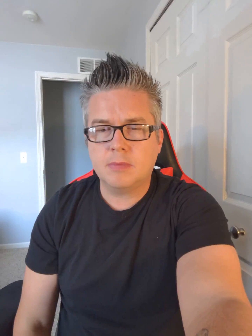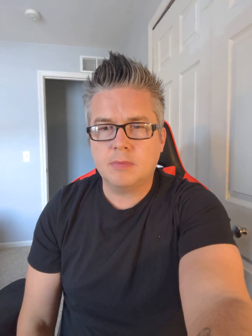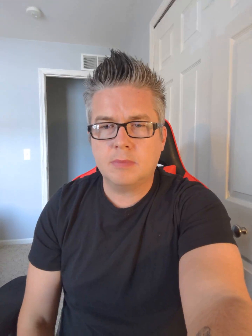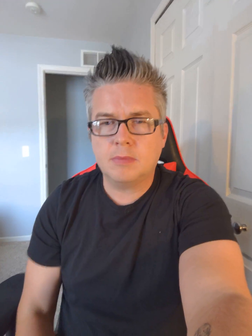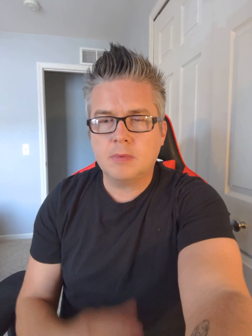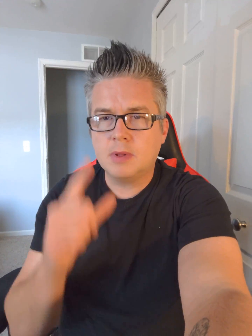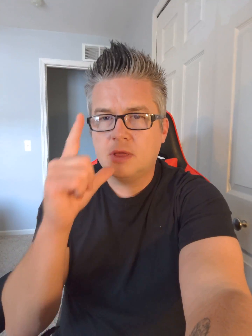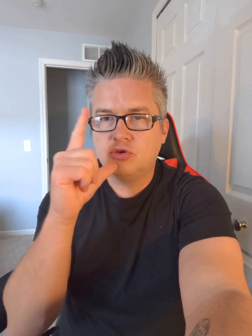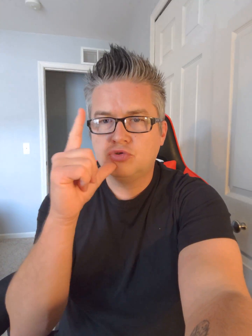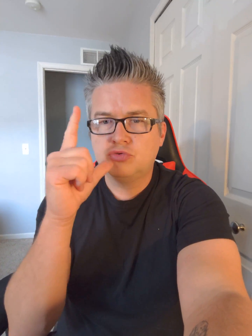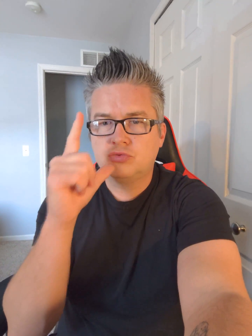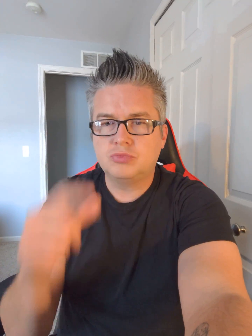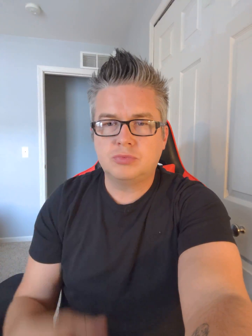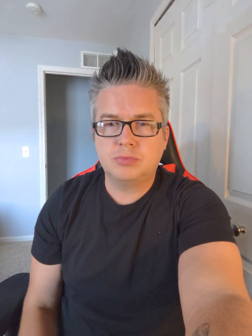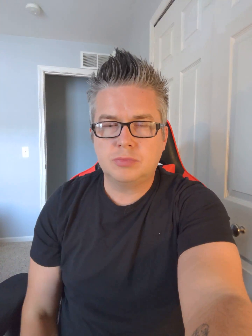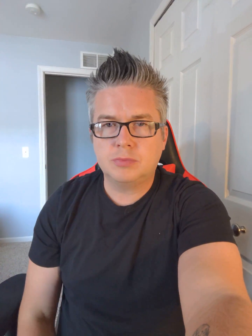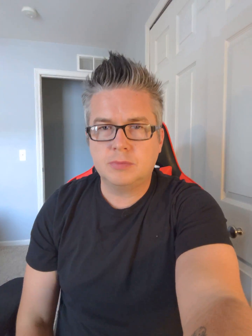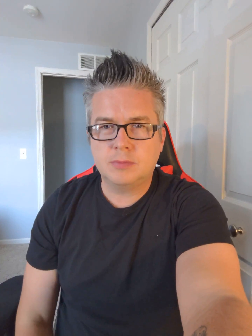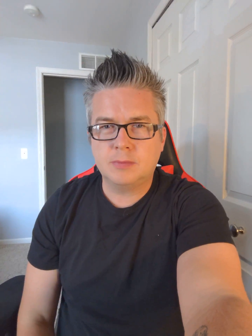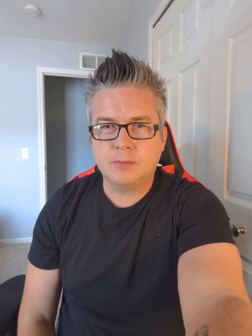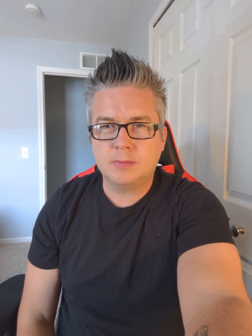lunch